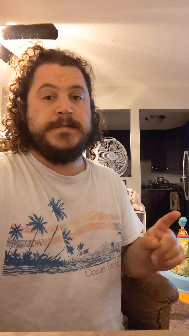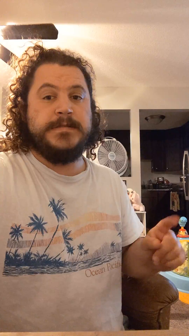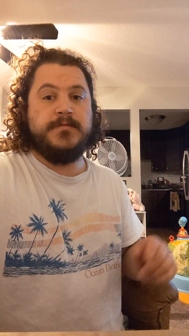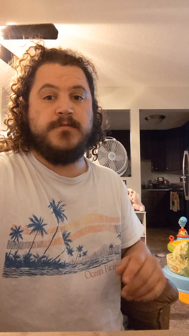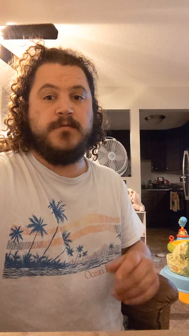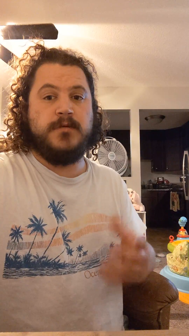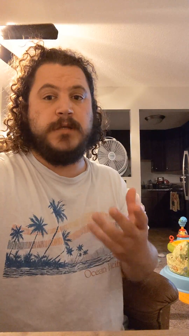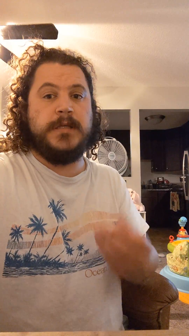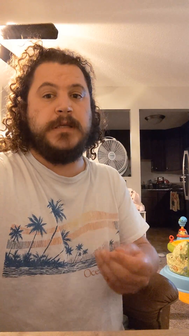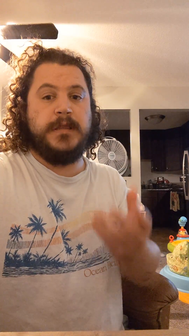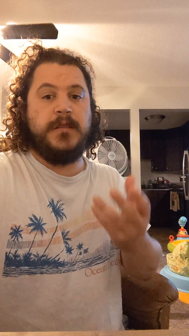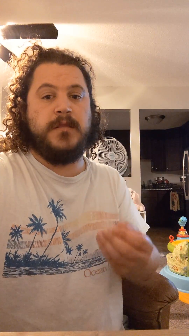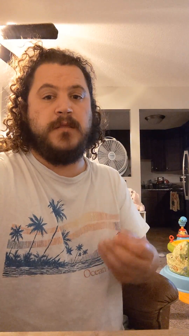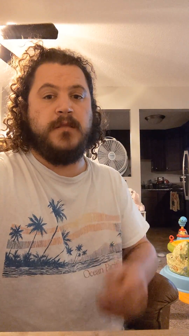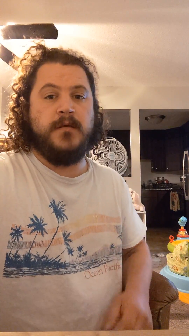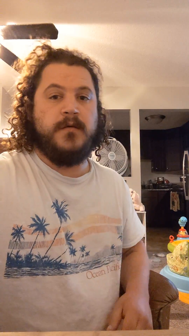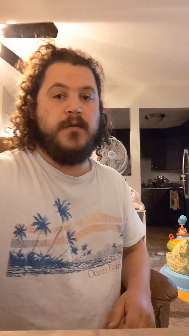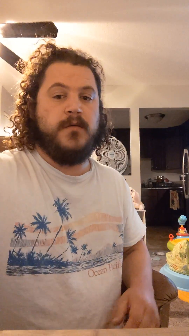gentle